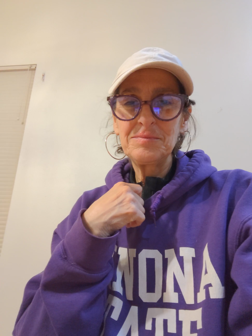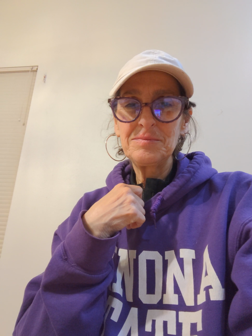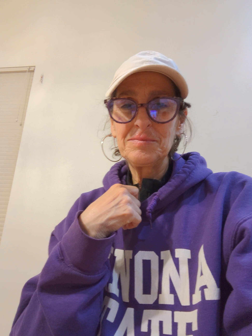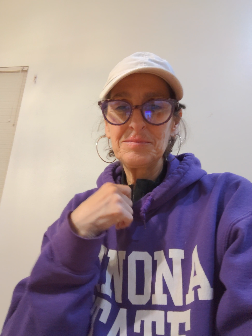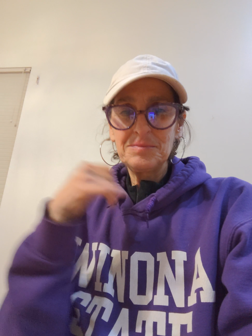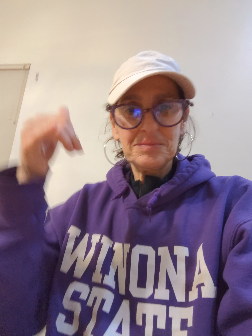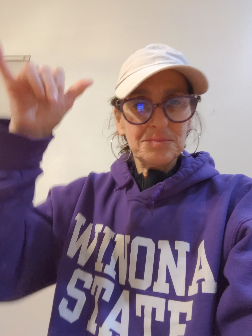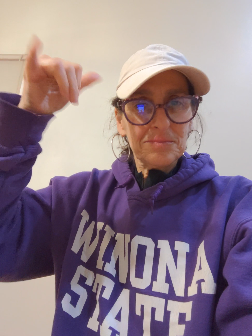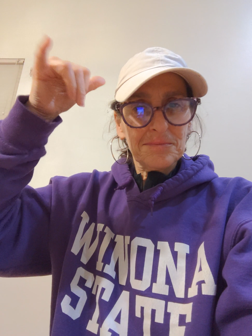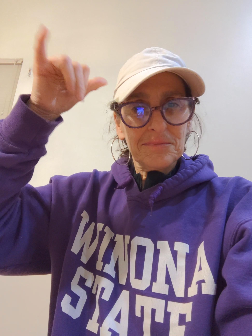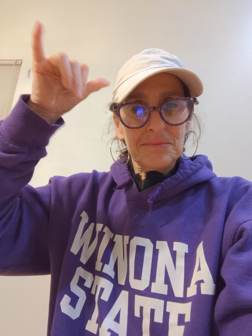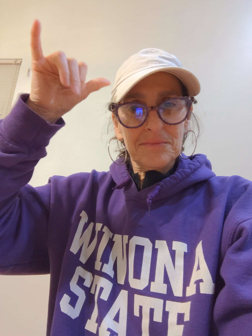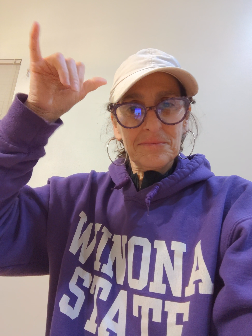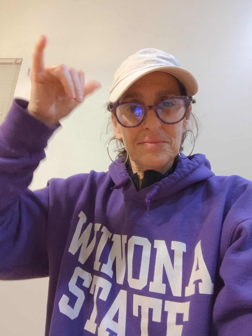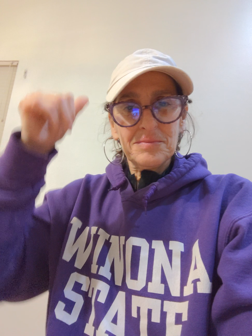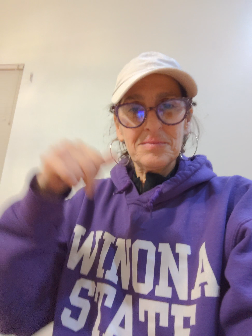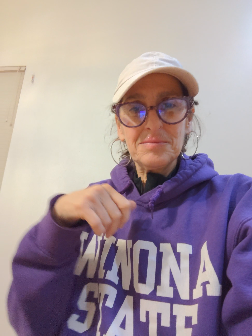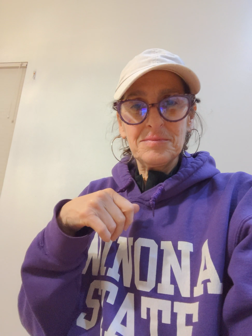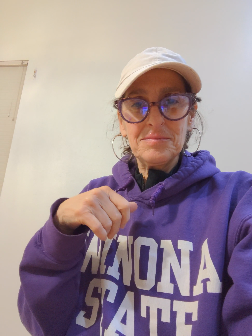cow